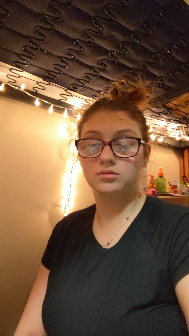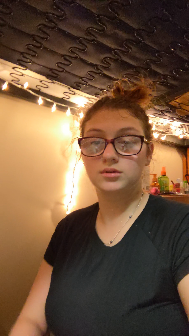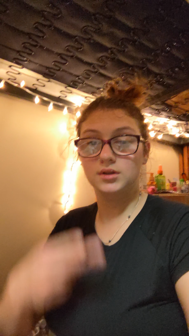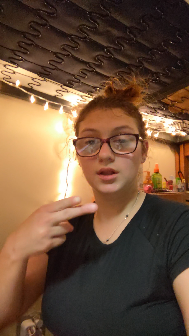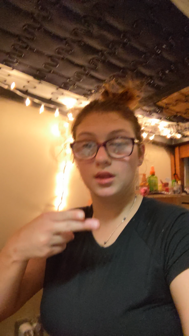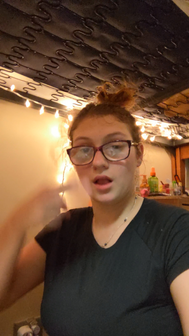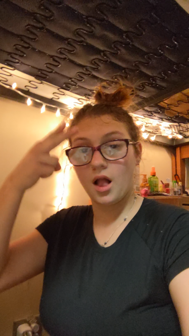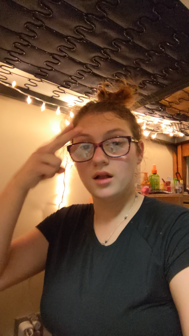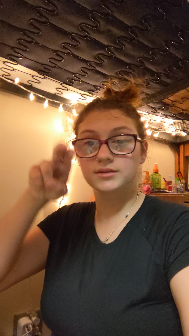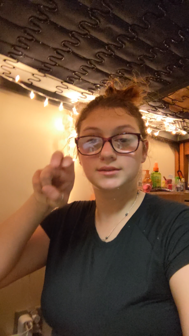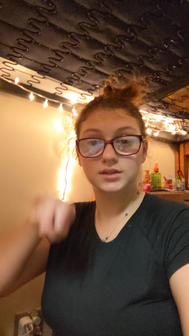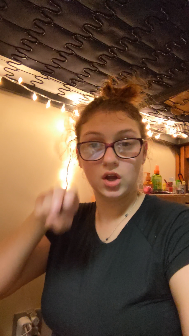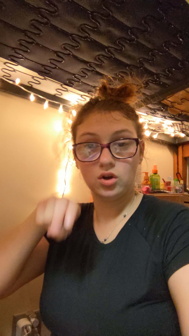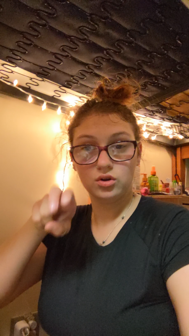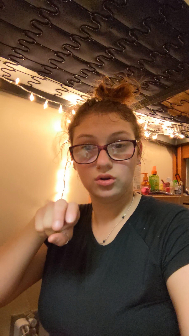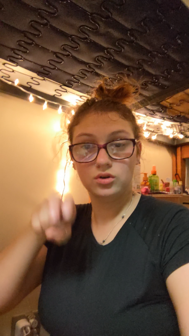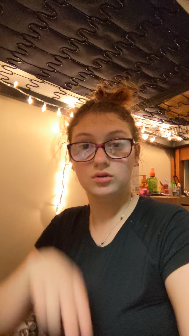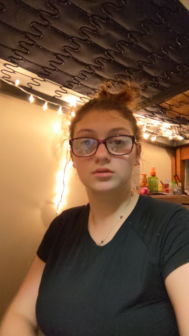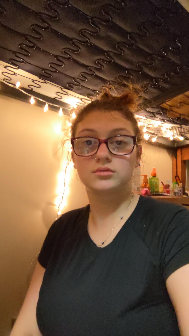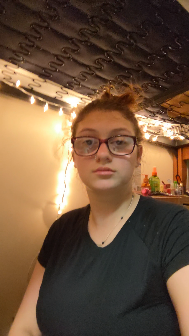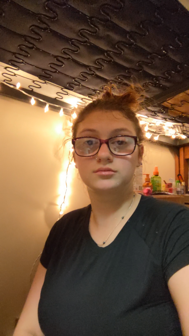high chair